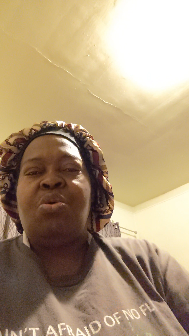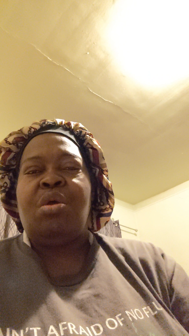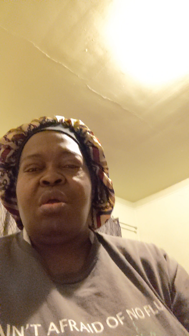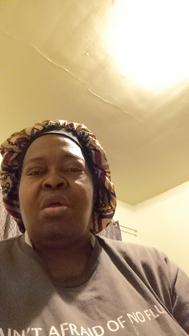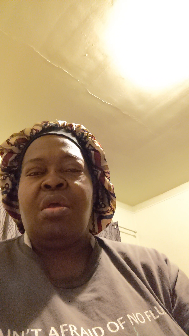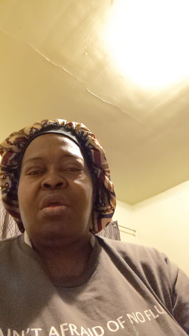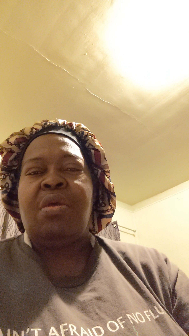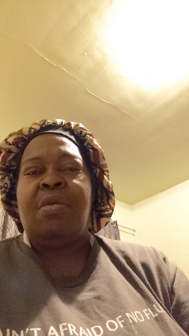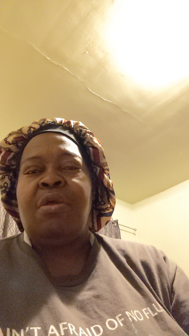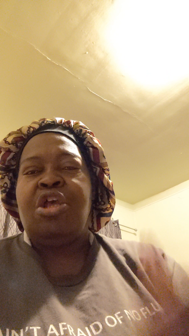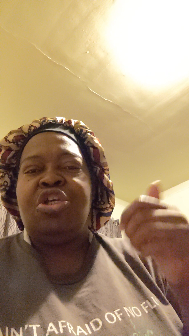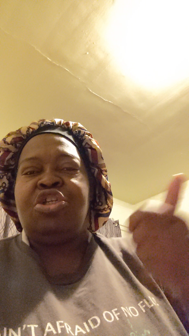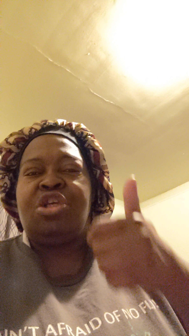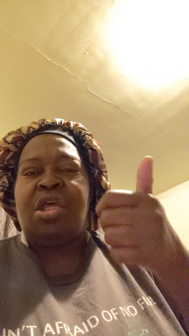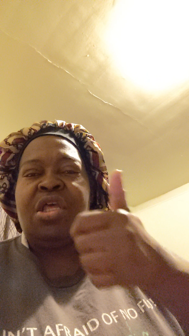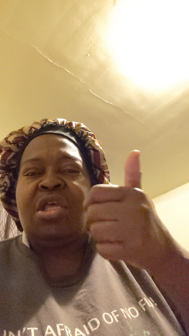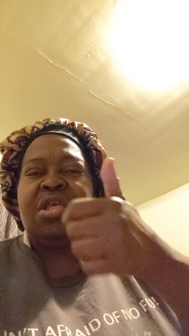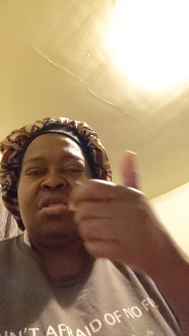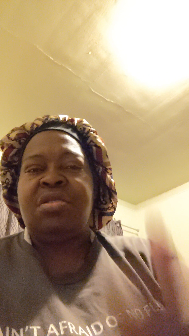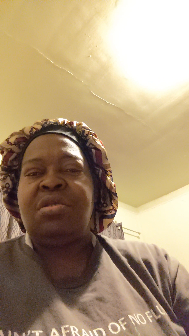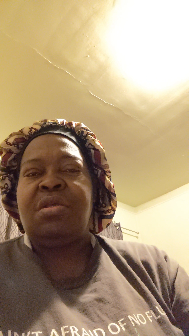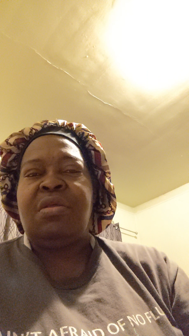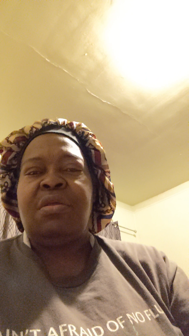chase